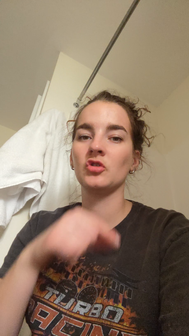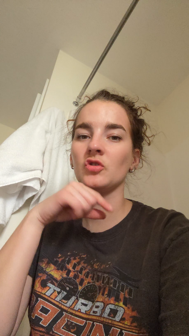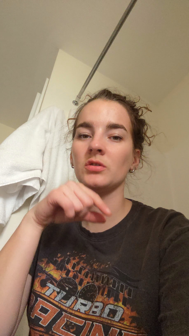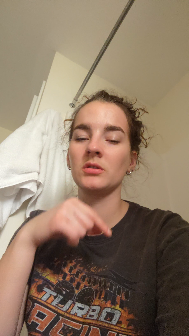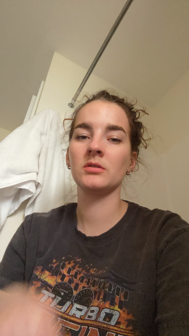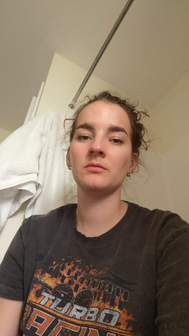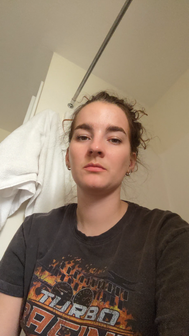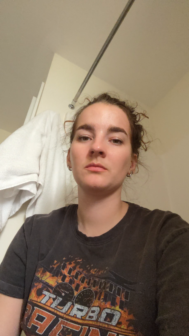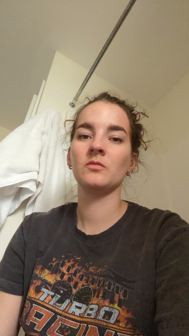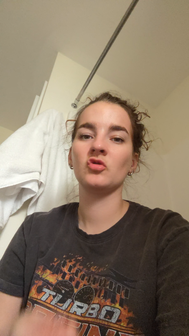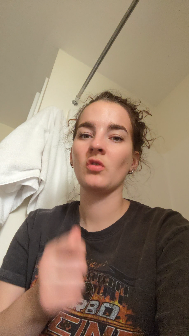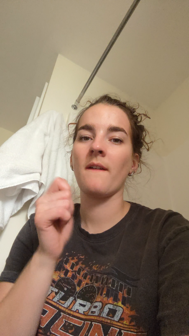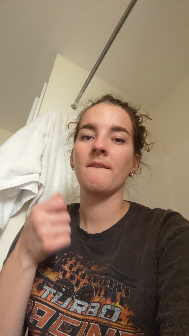shovel